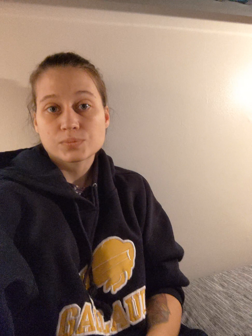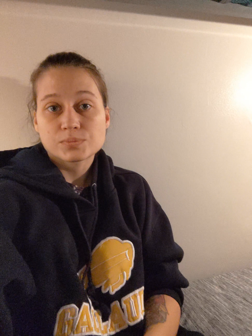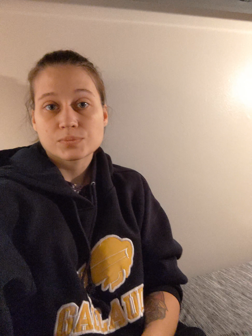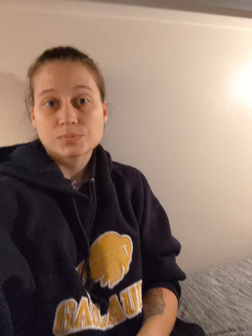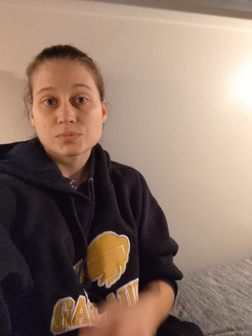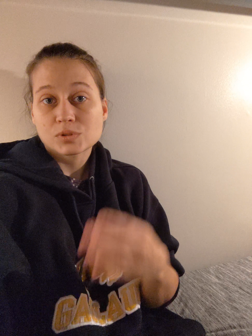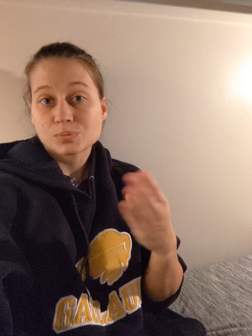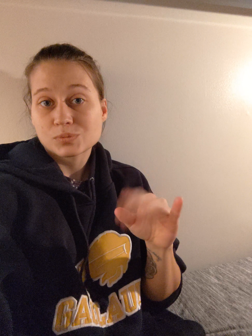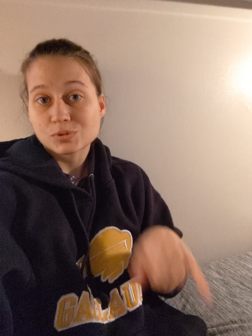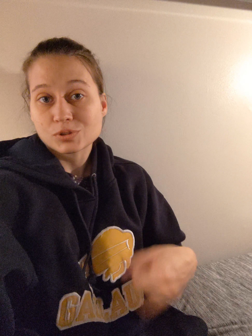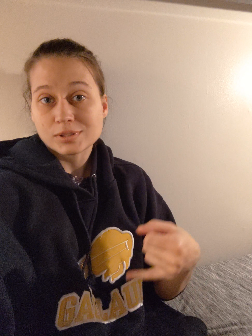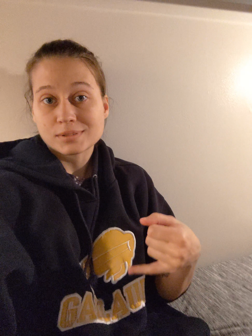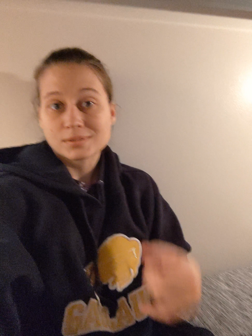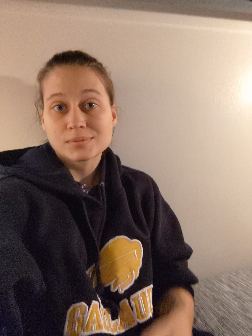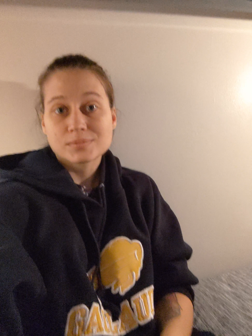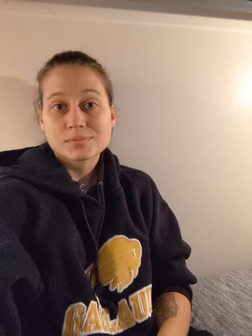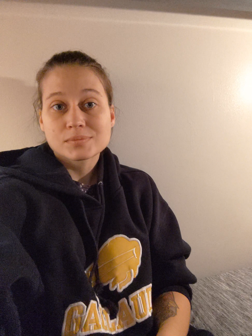jeans